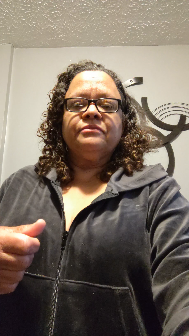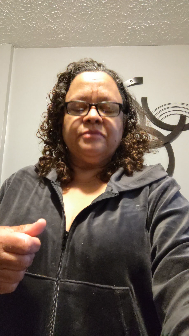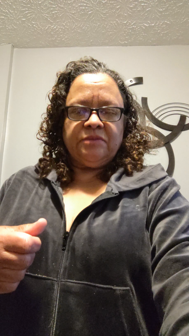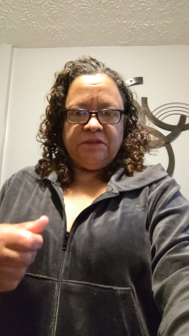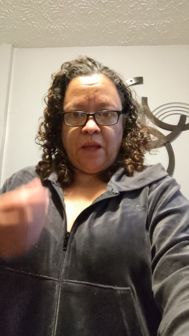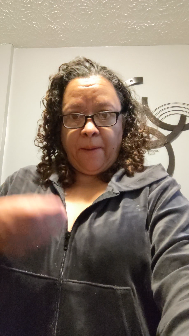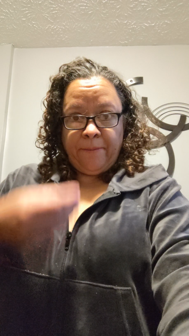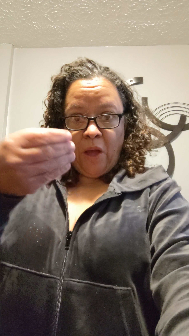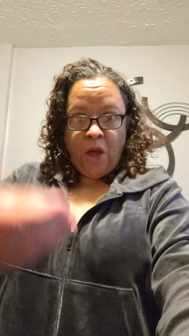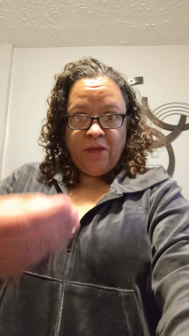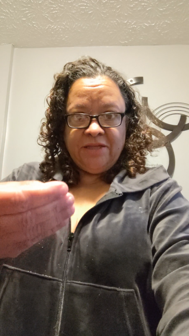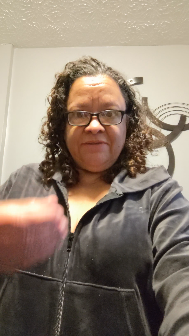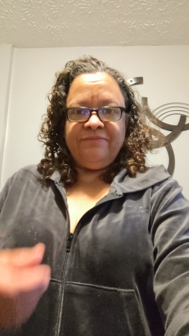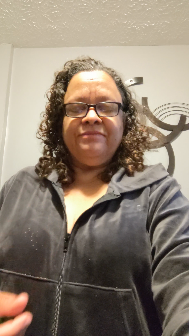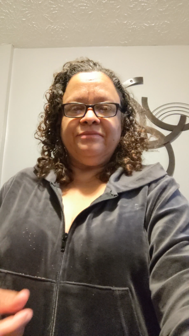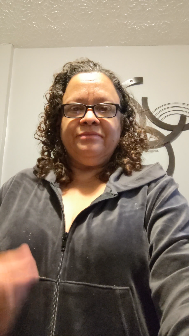buy